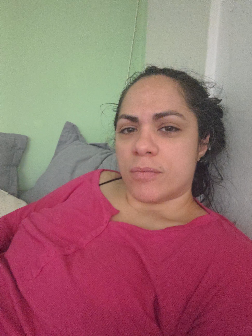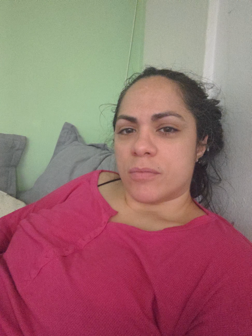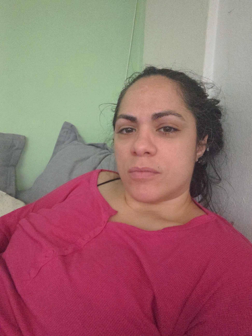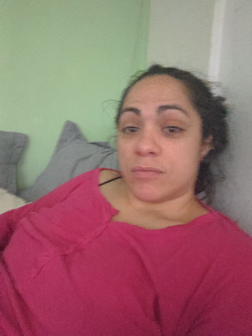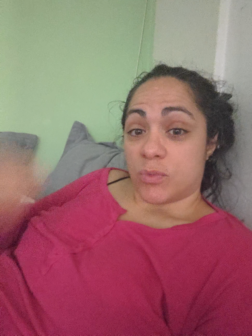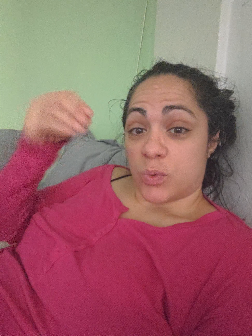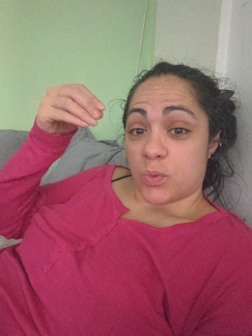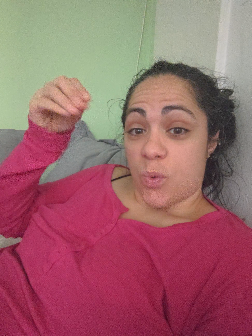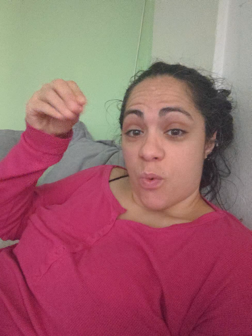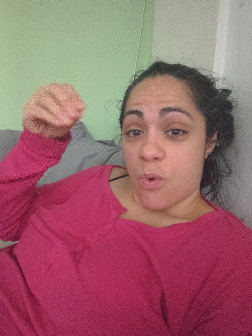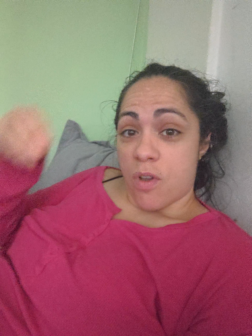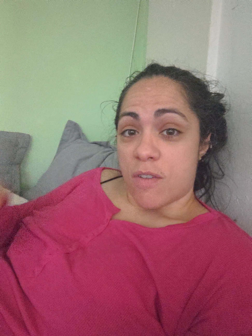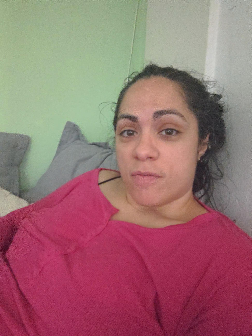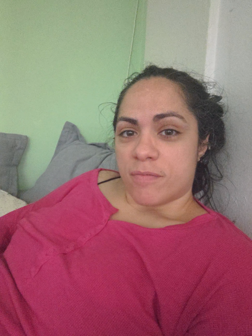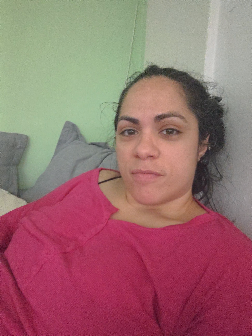store